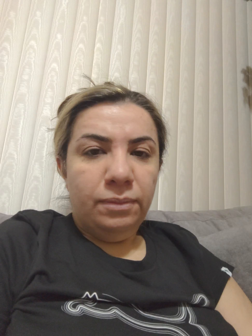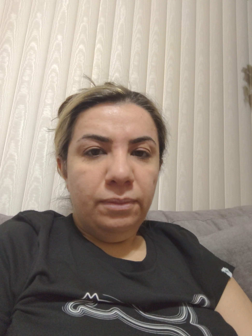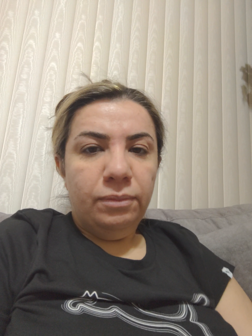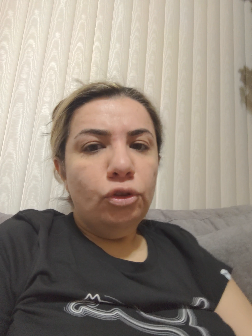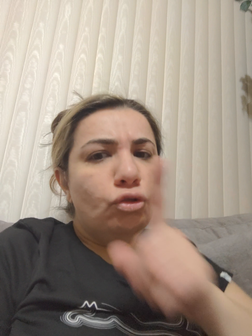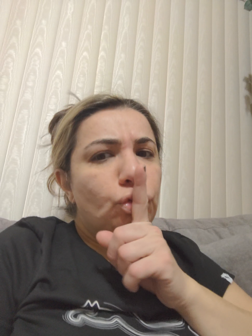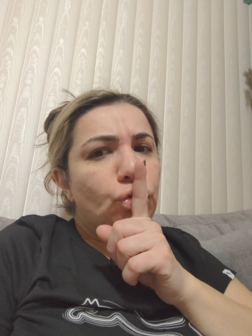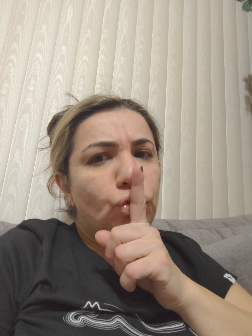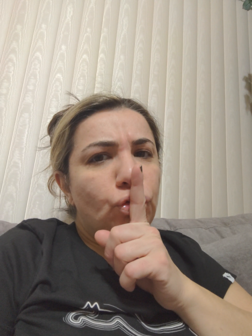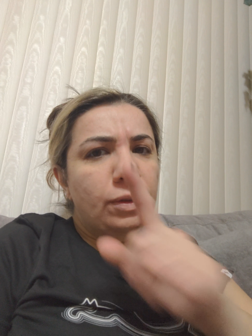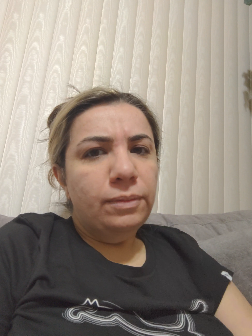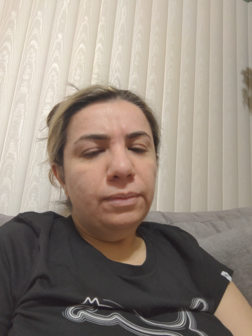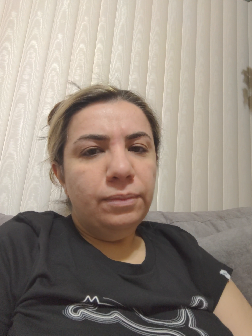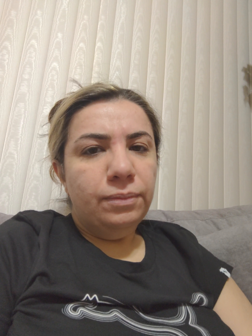shhh